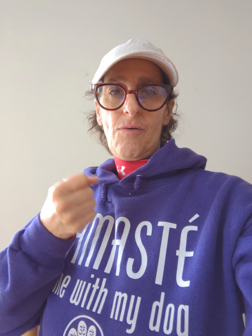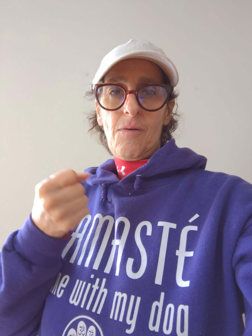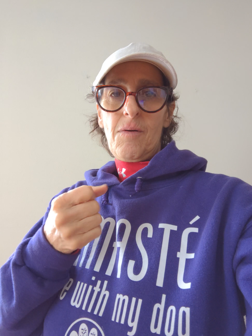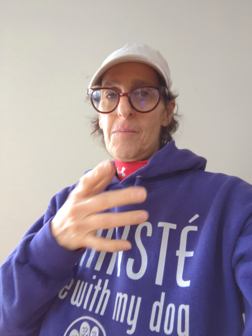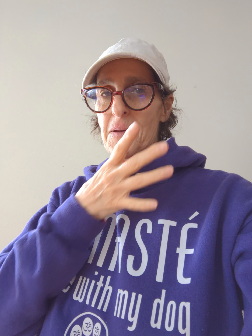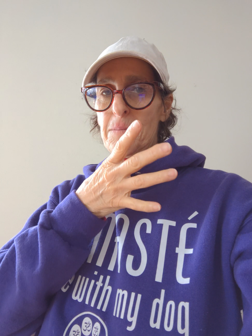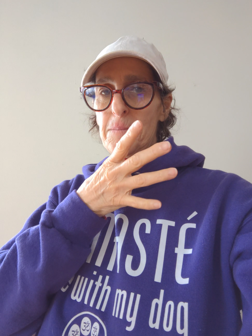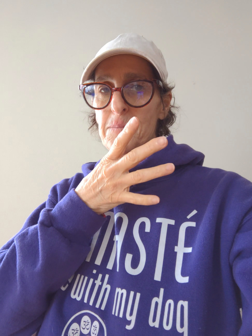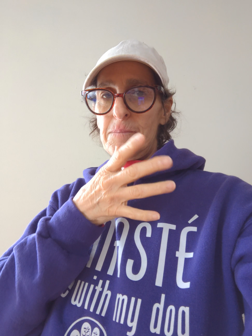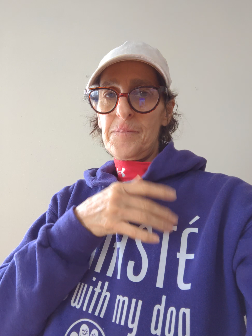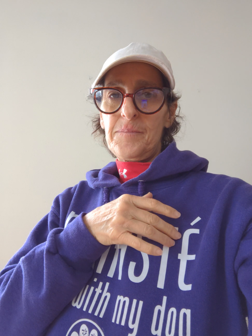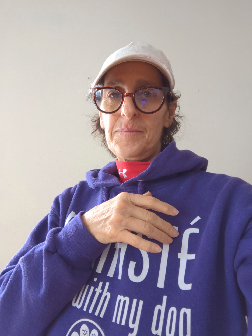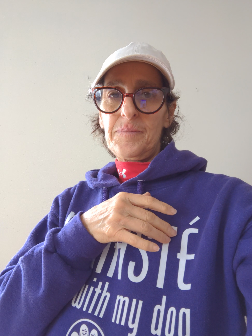mom